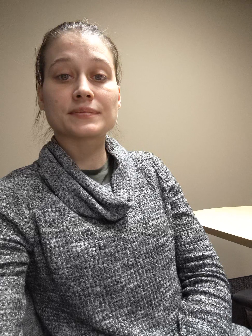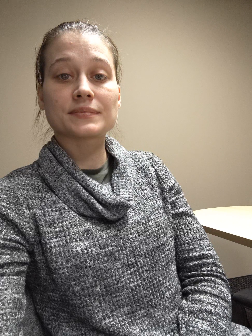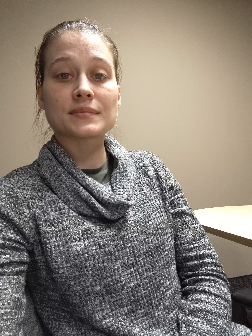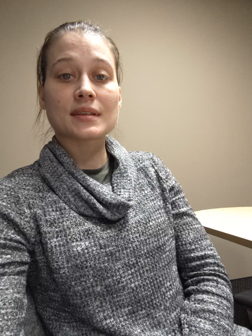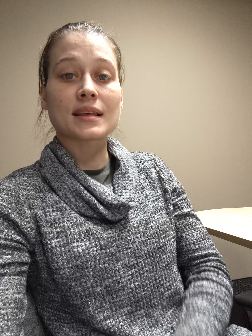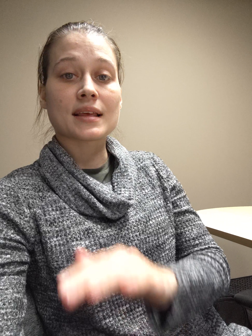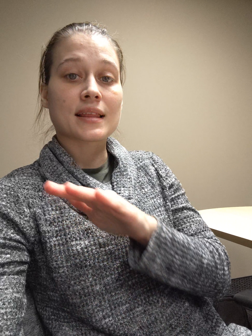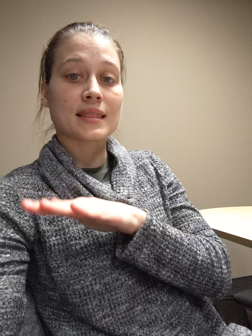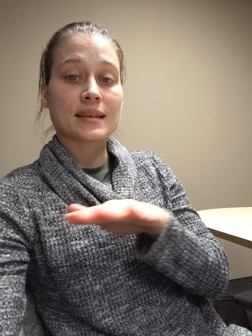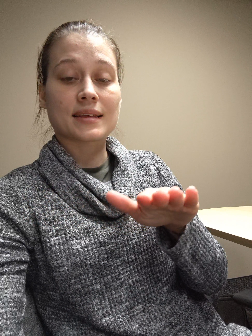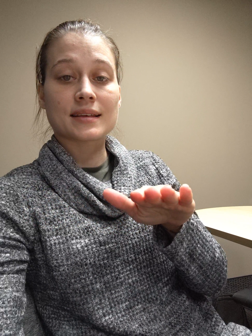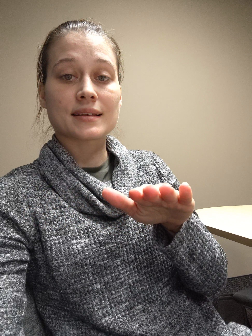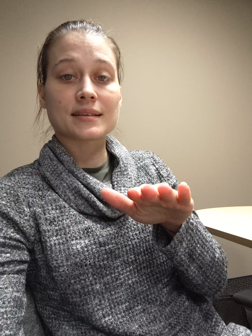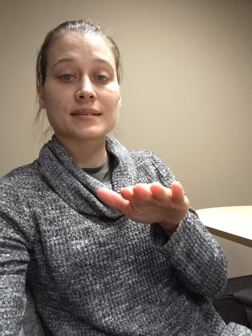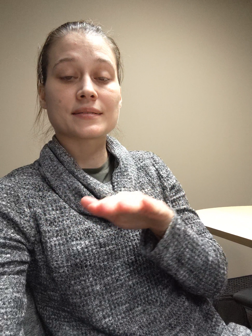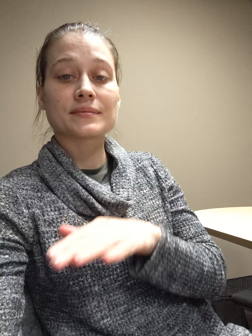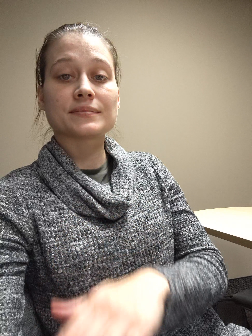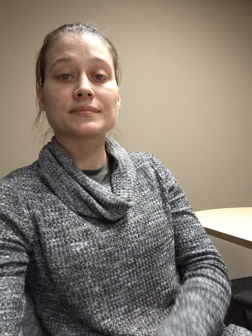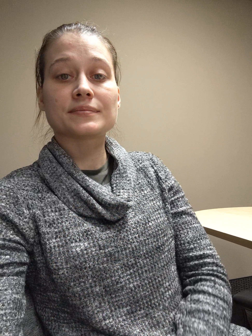clean